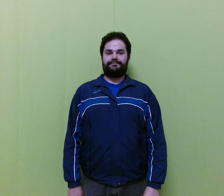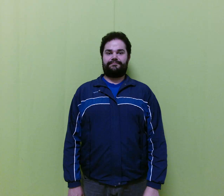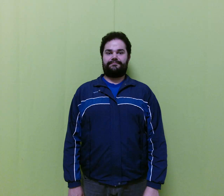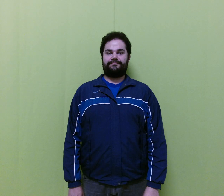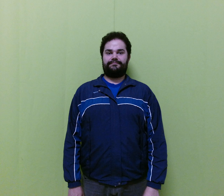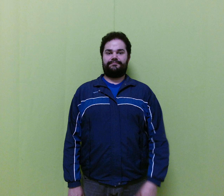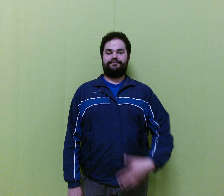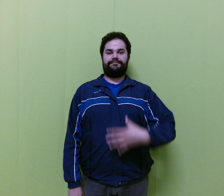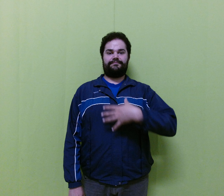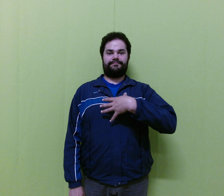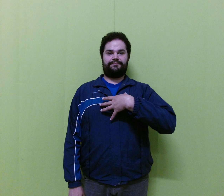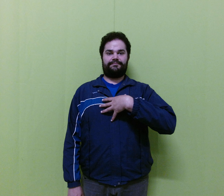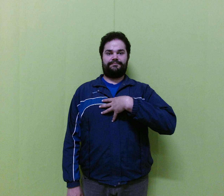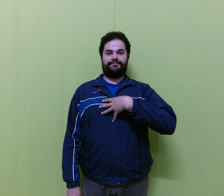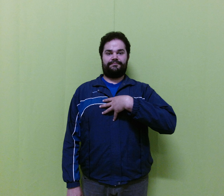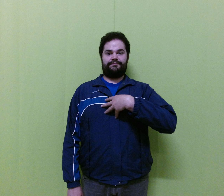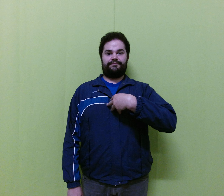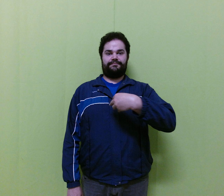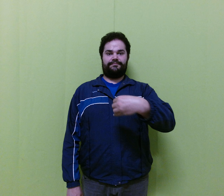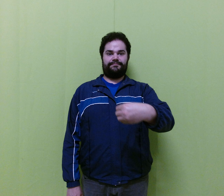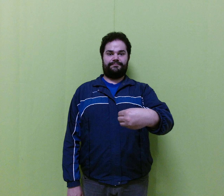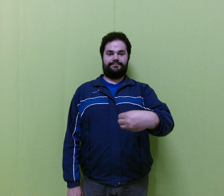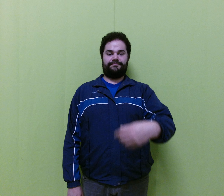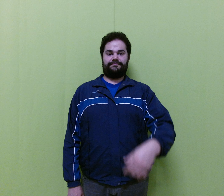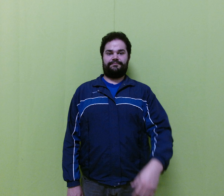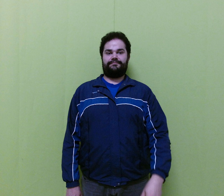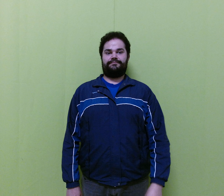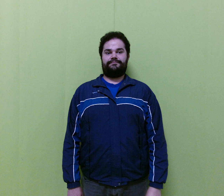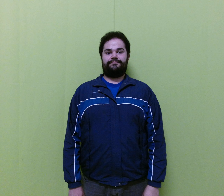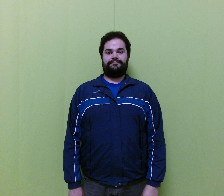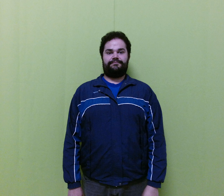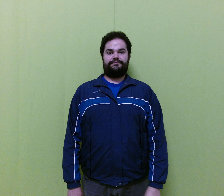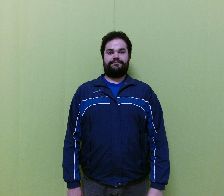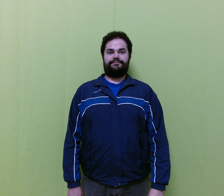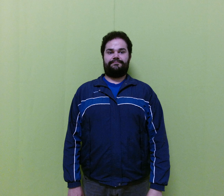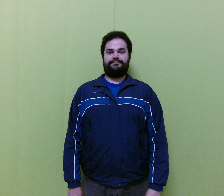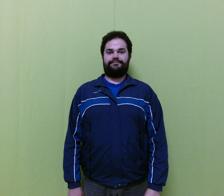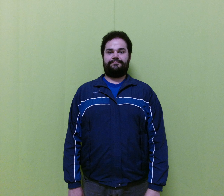filho